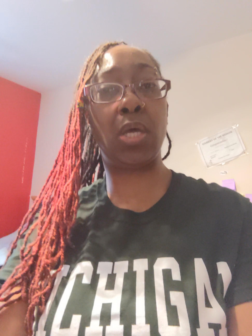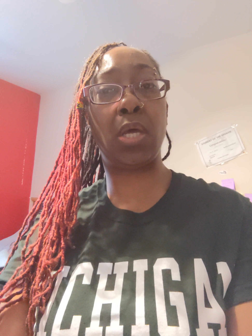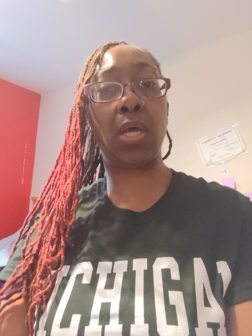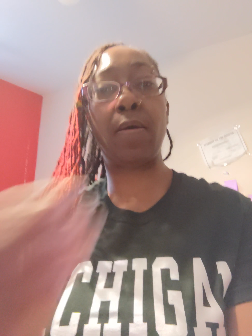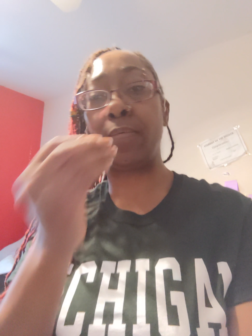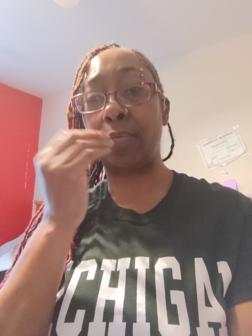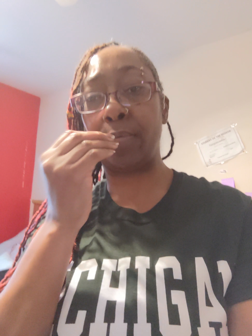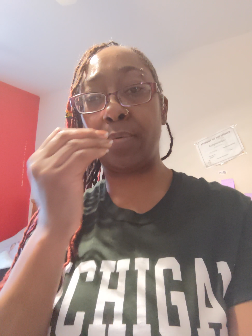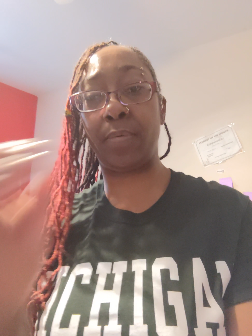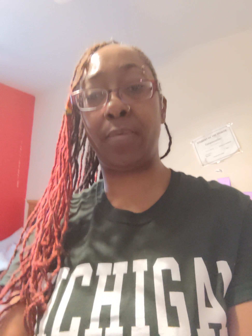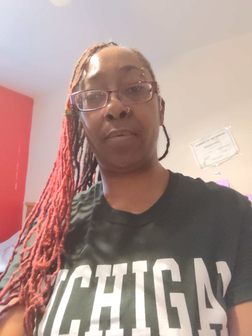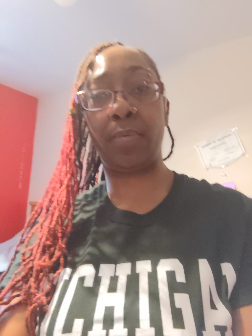food